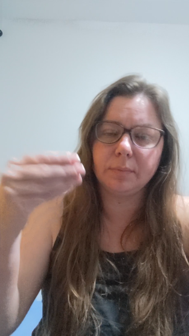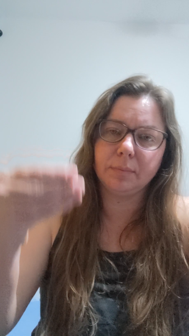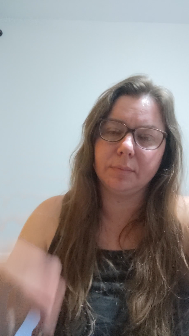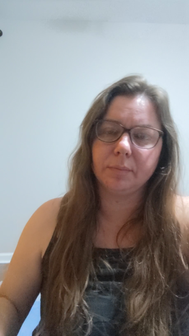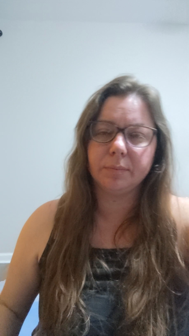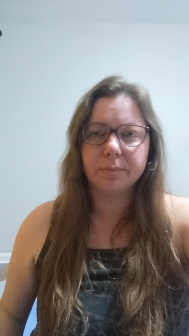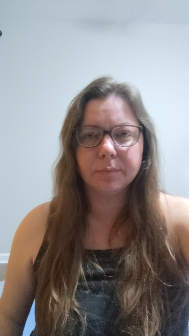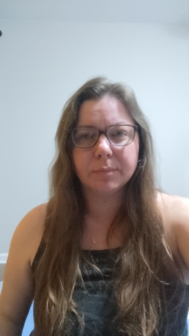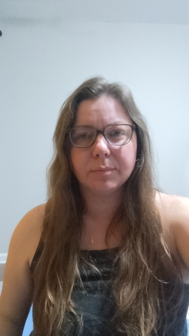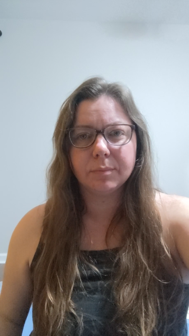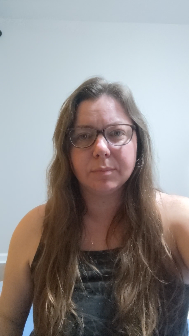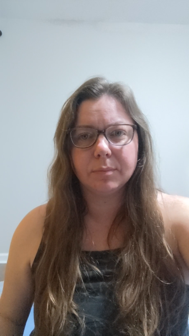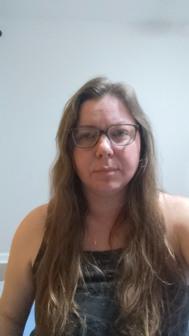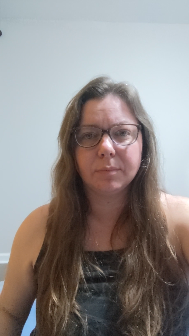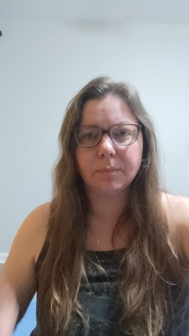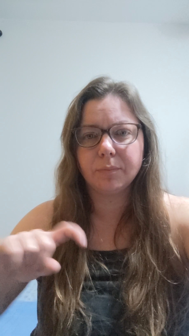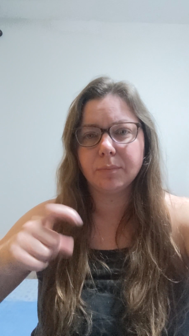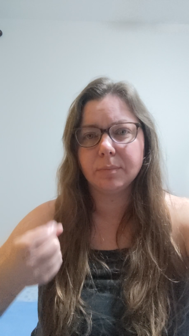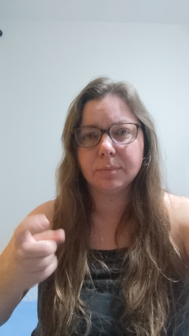friend